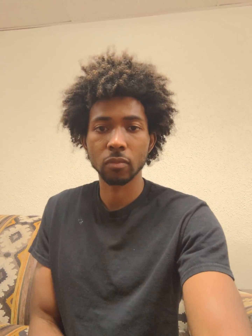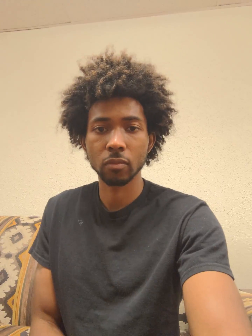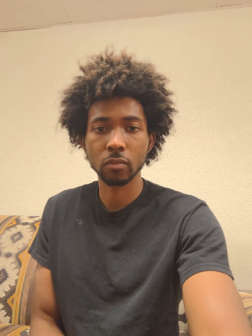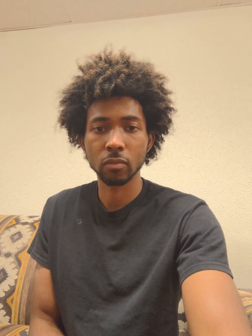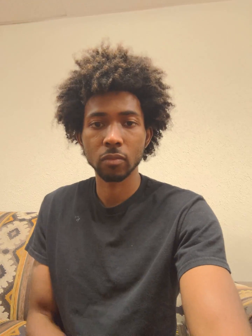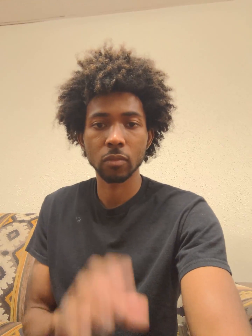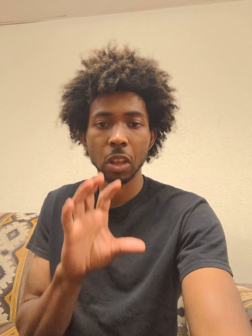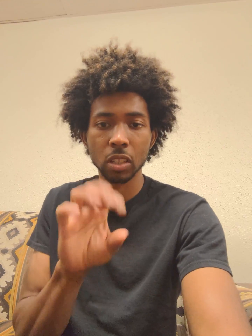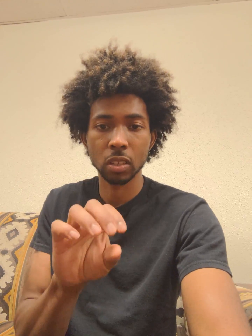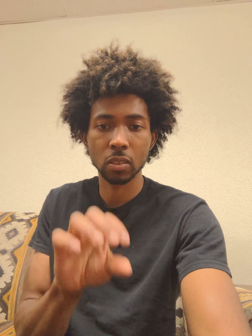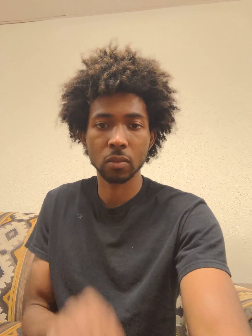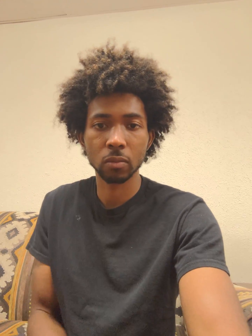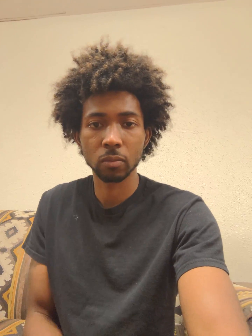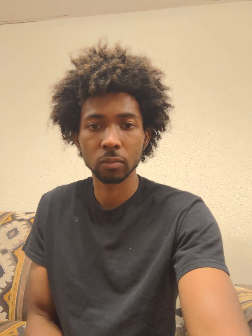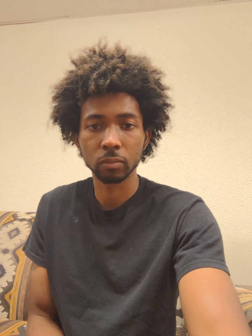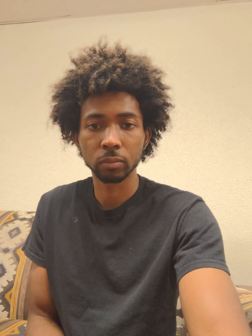bite